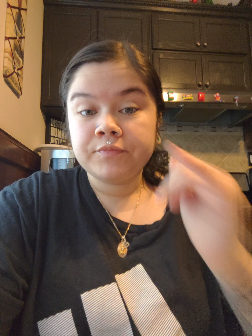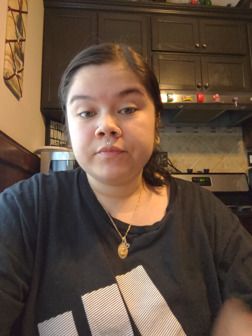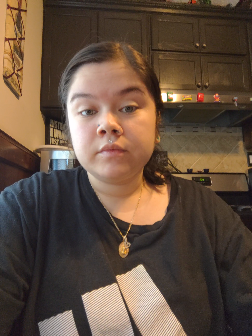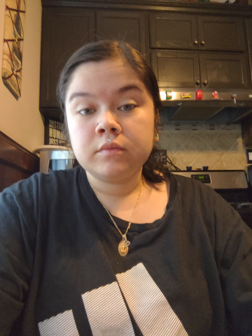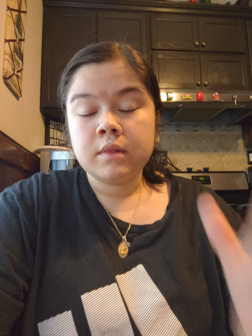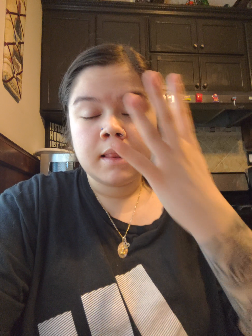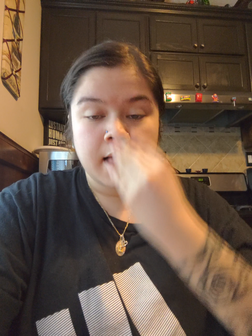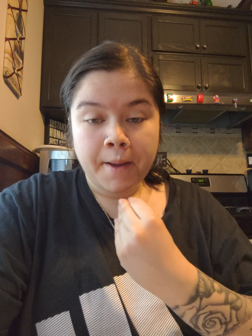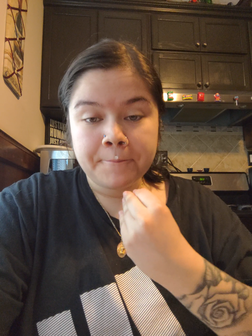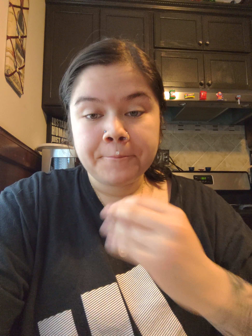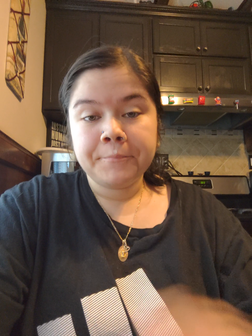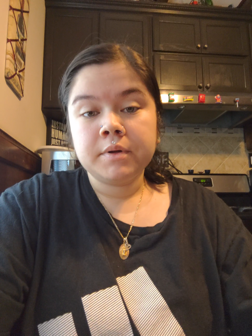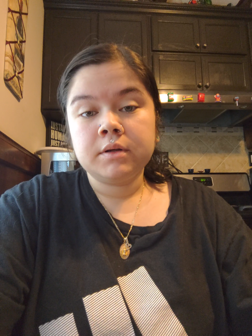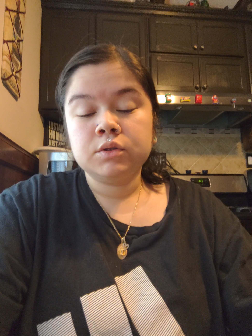nap